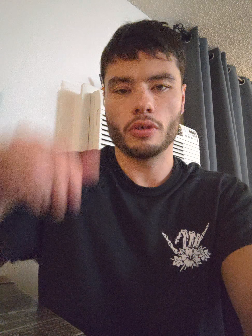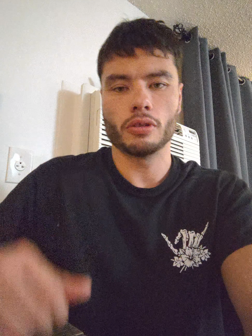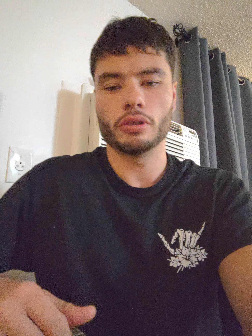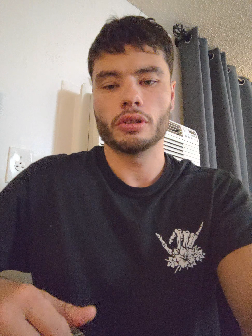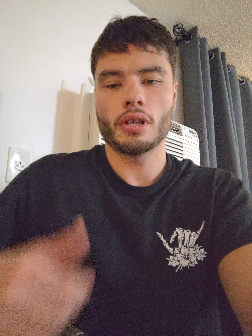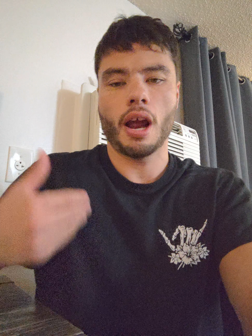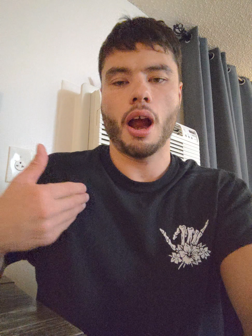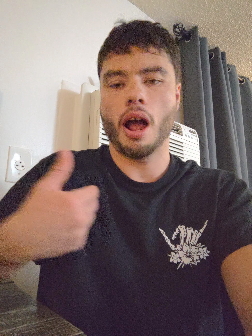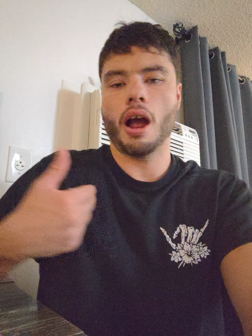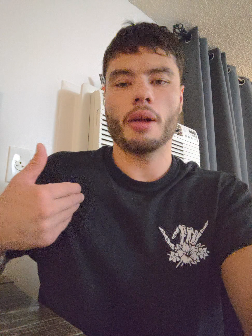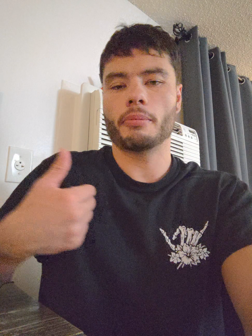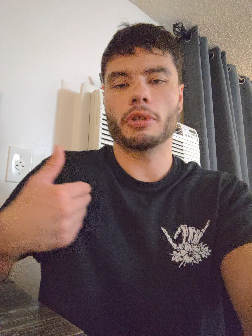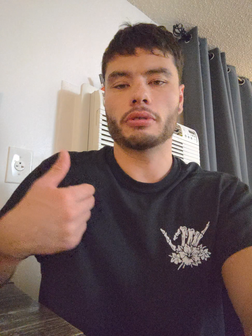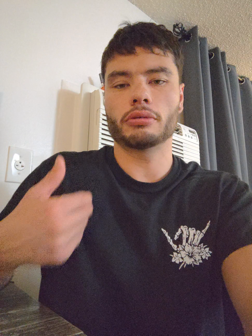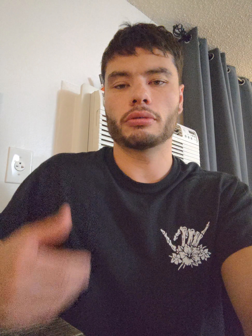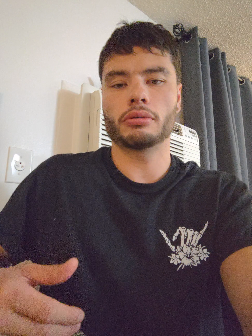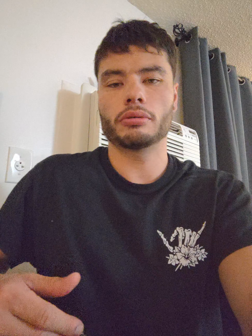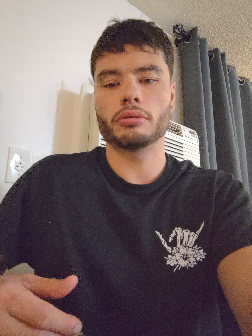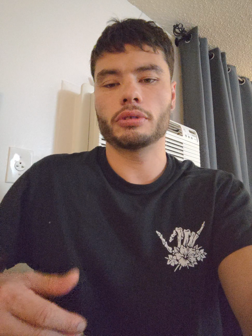animal